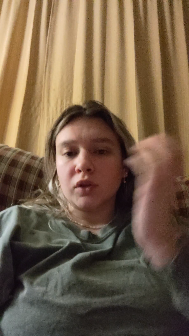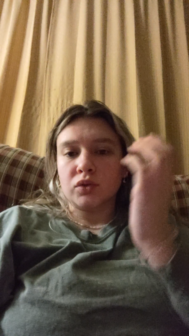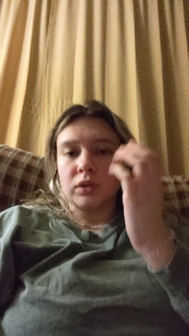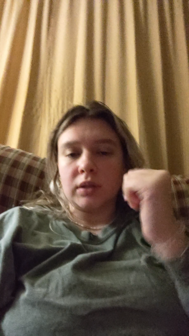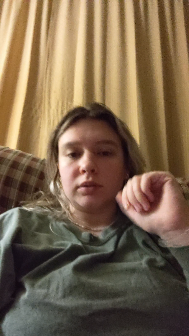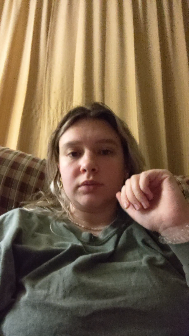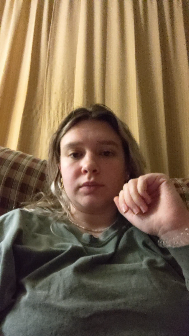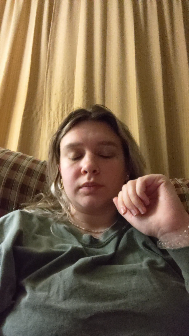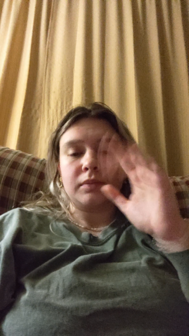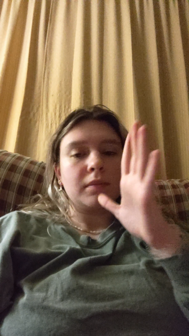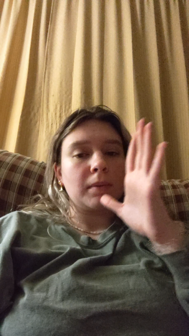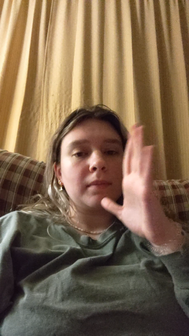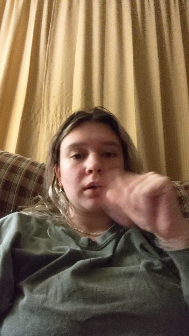mommy